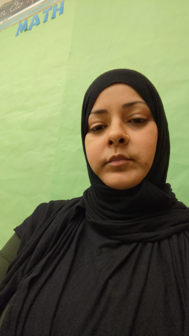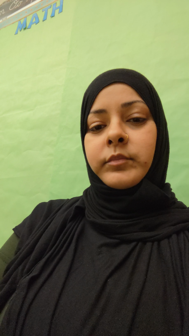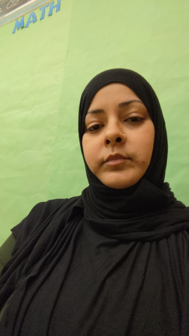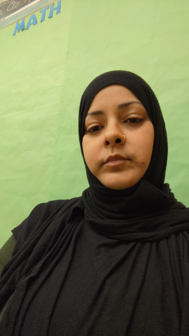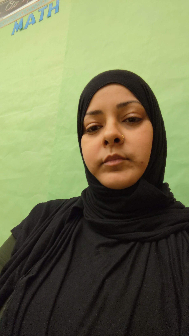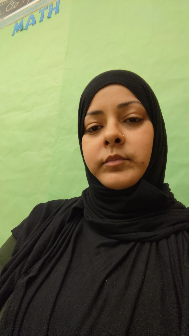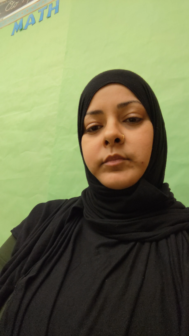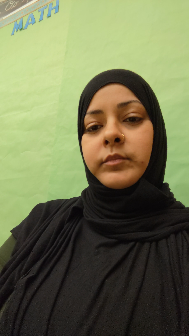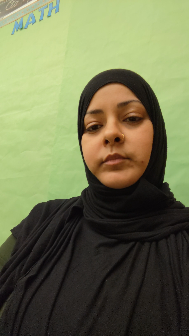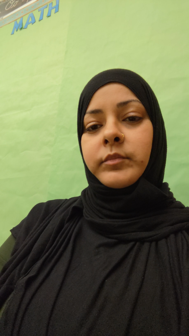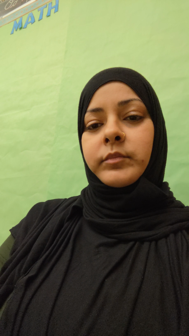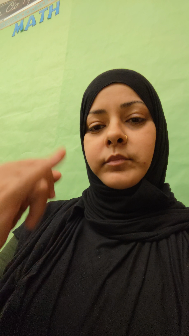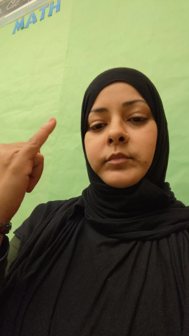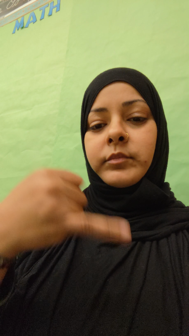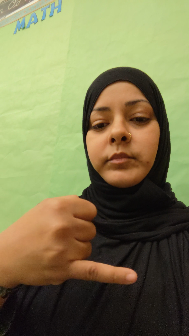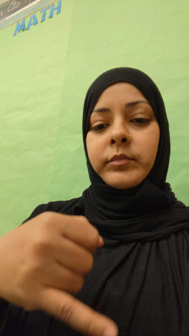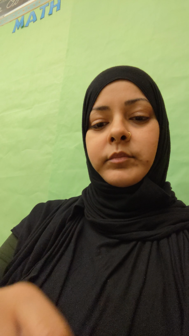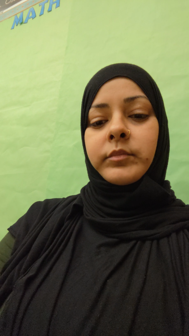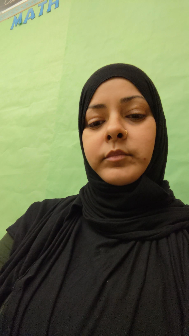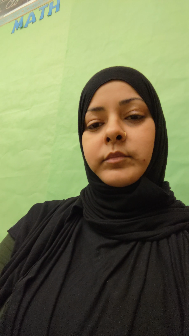last